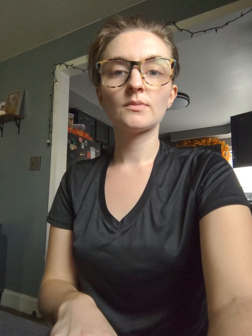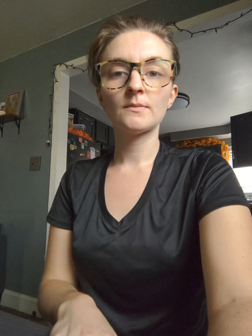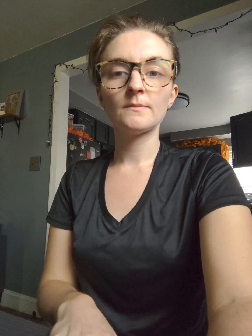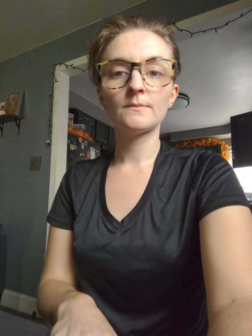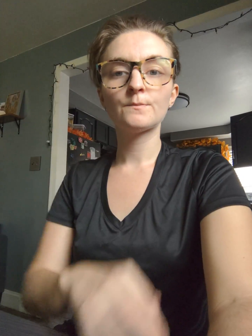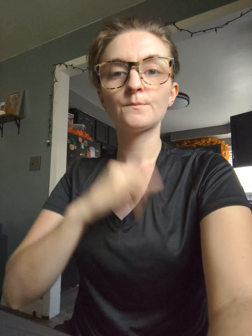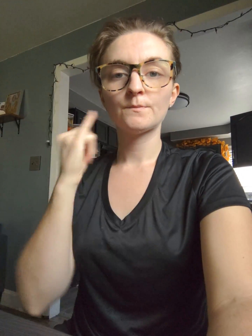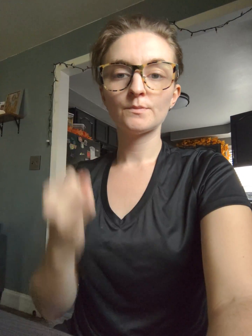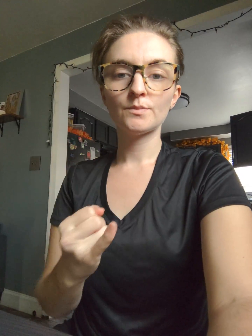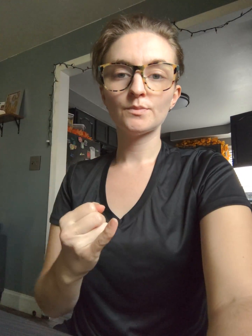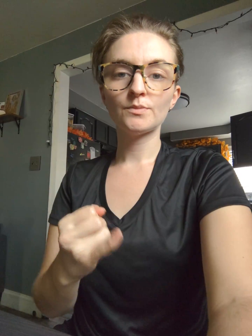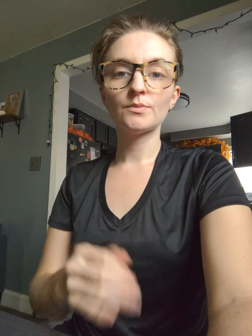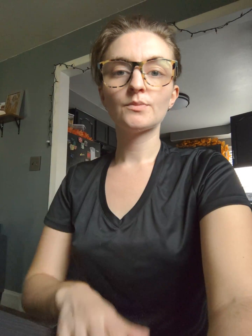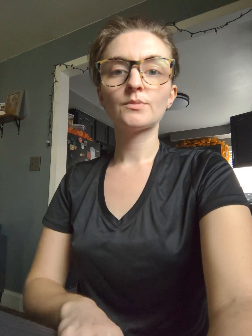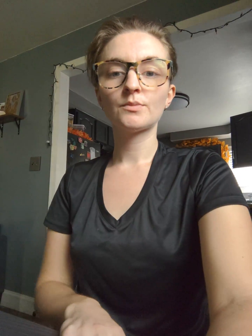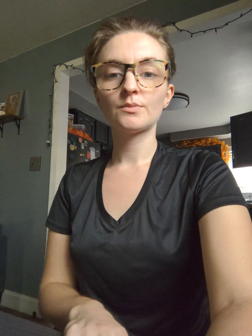last